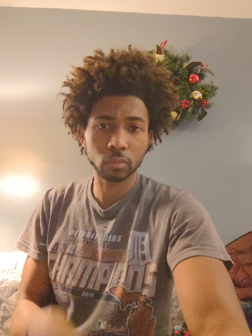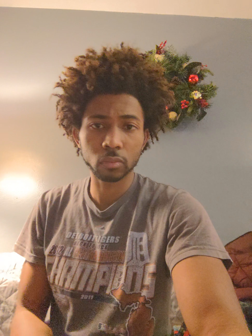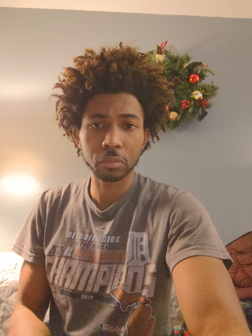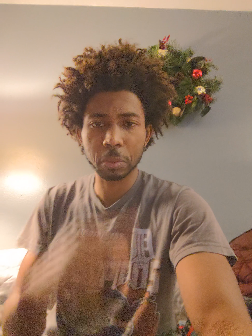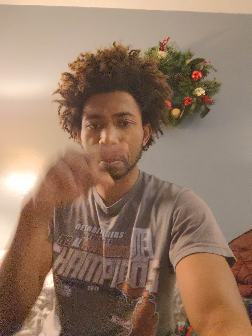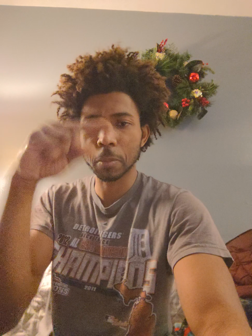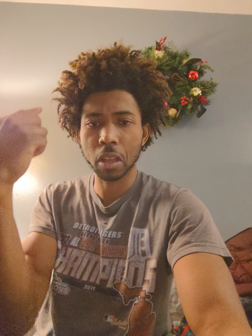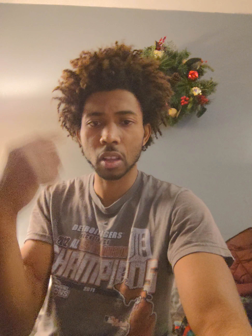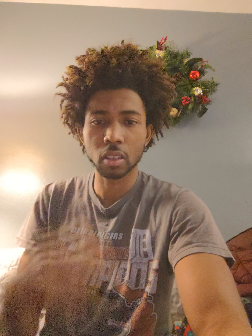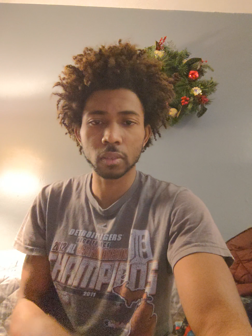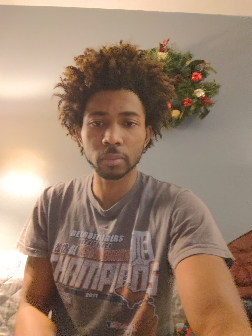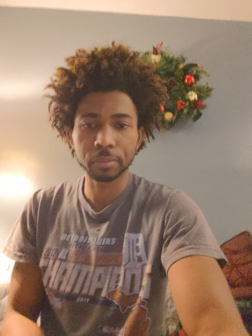black